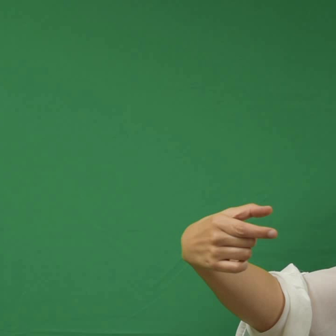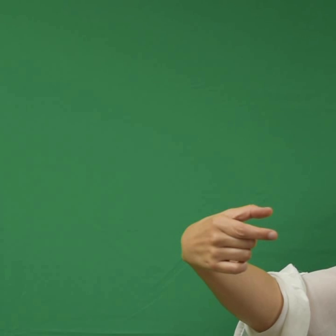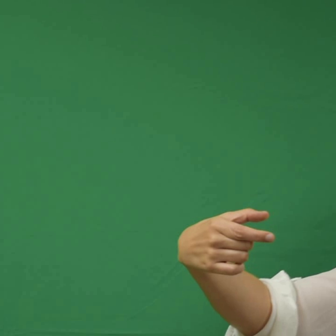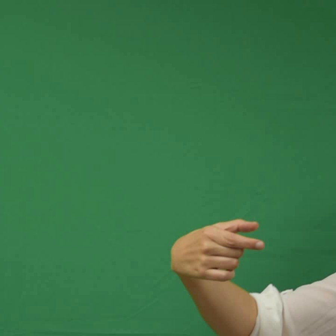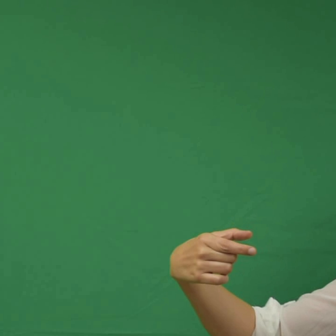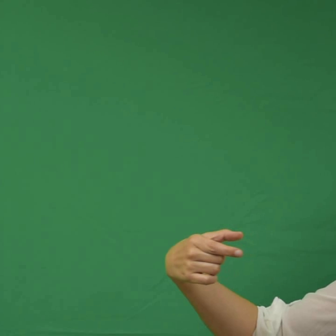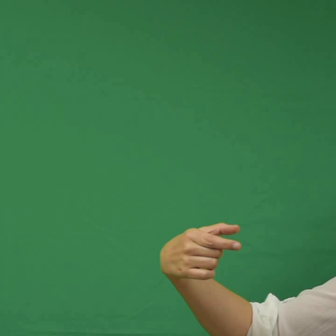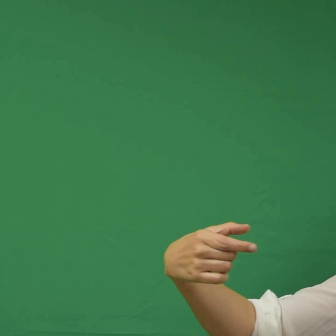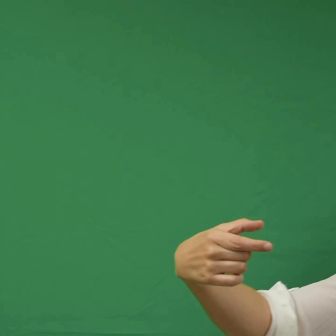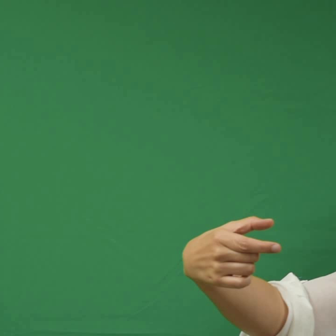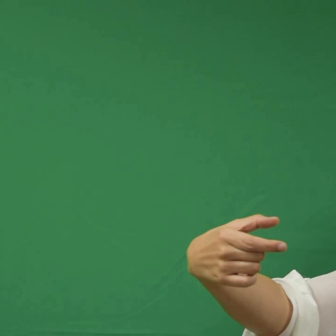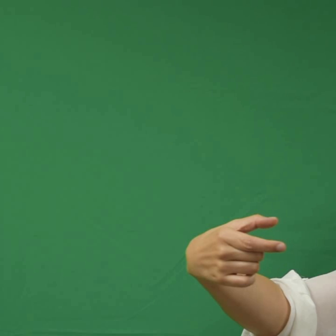X